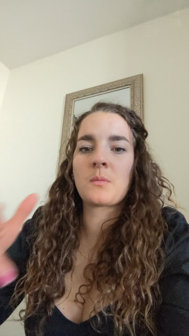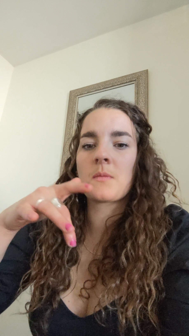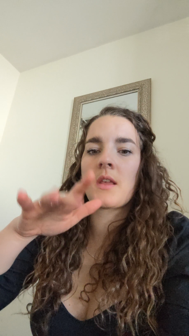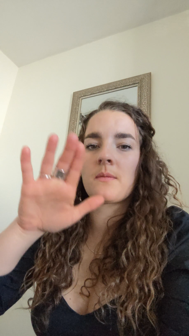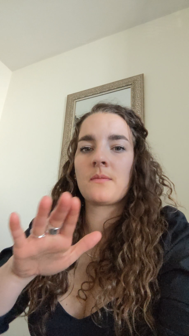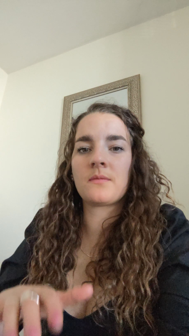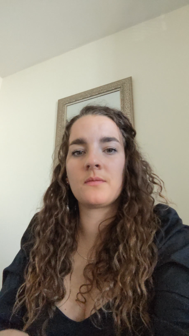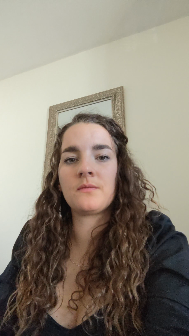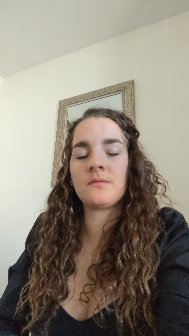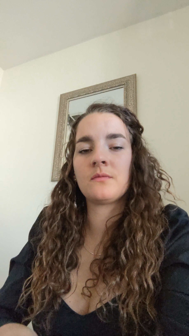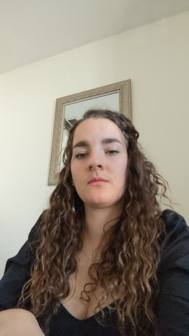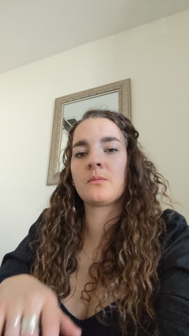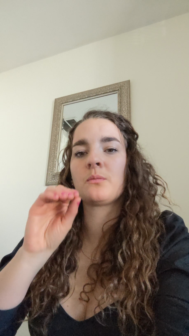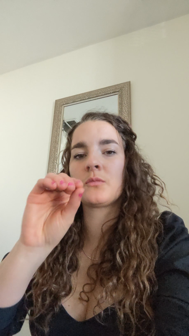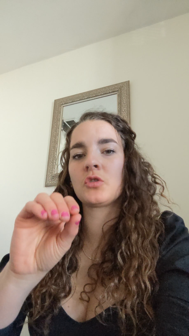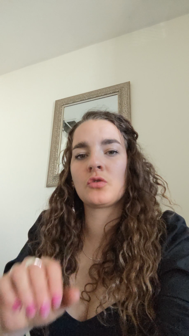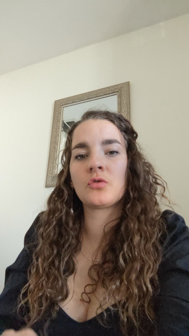put